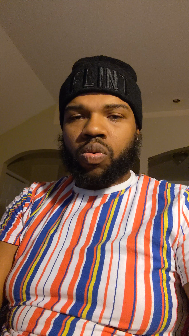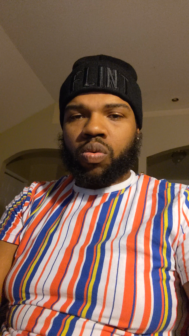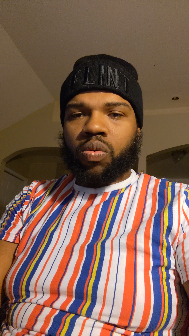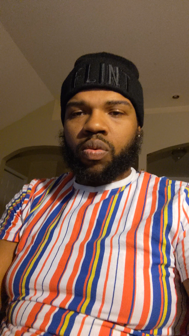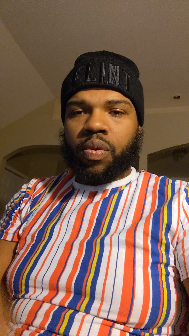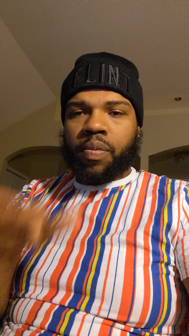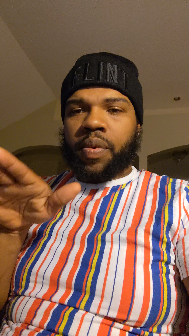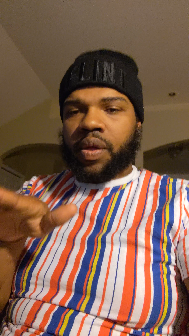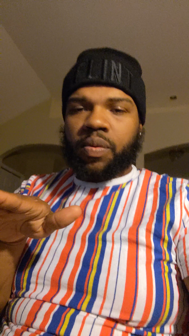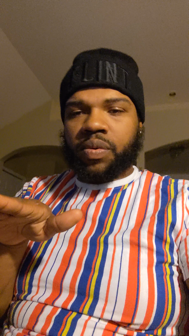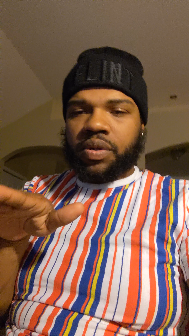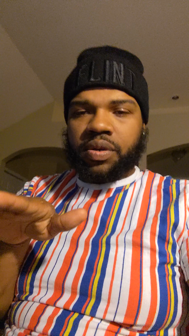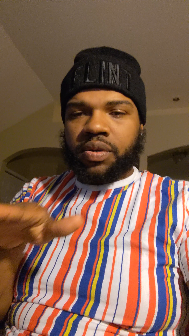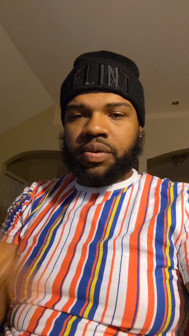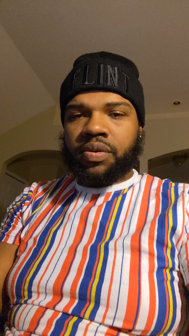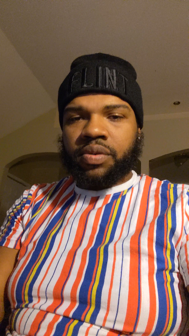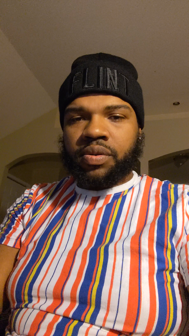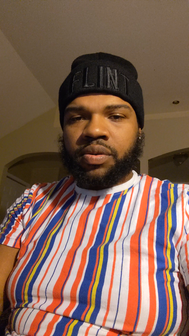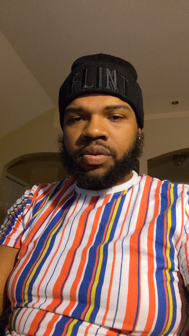penguin